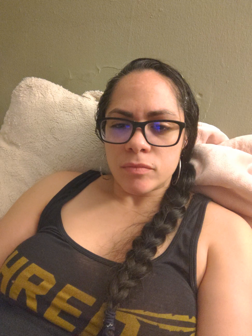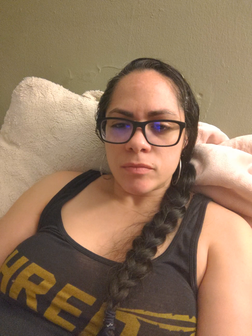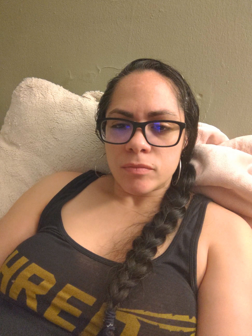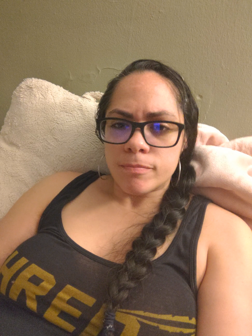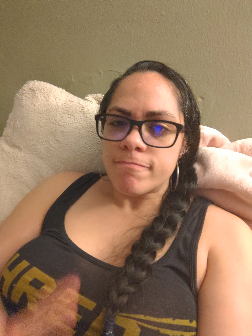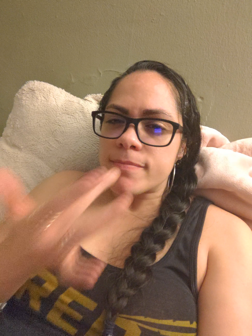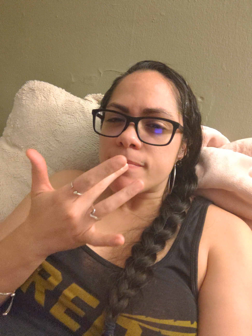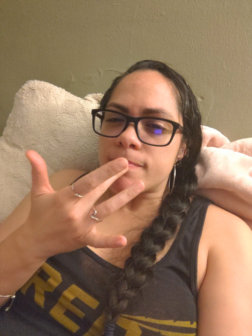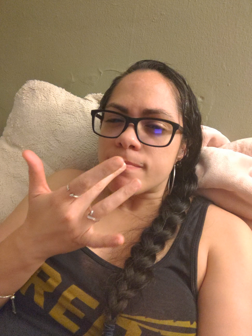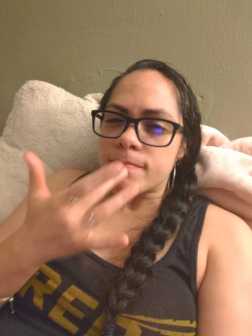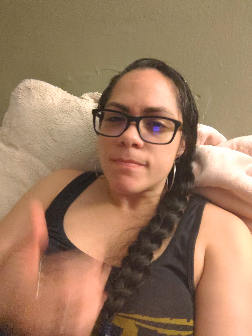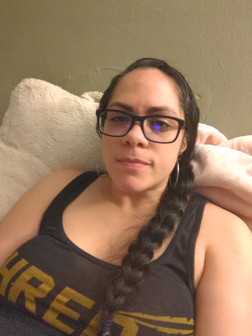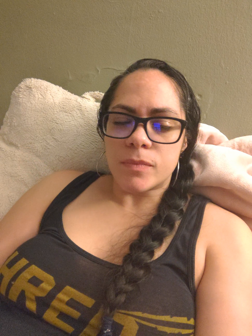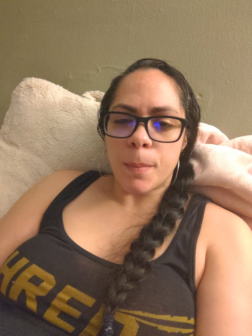taste